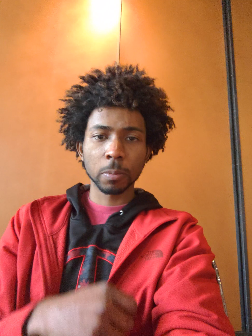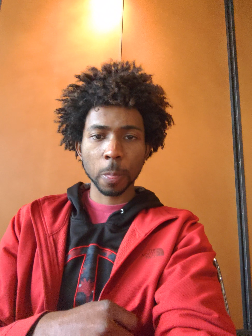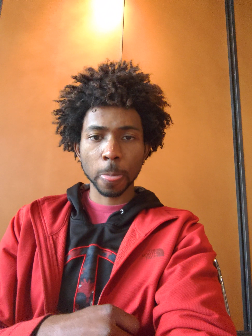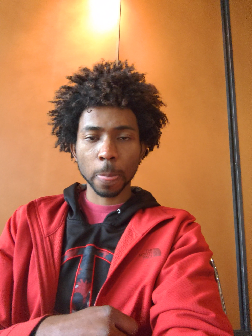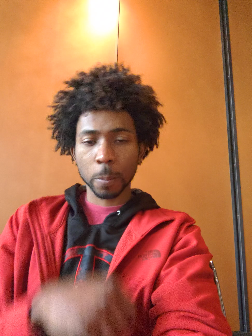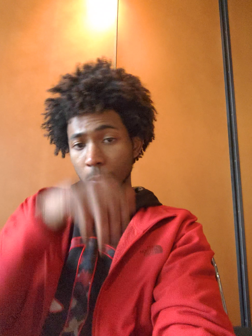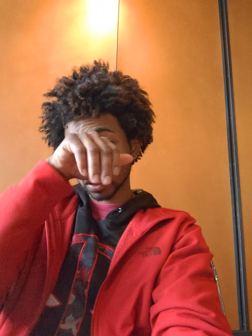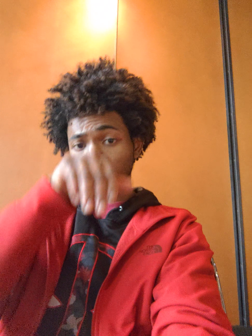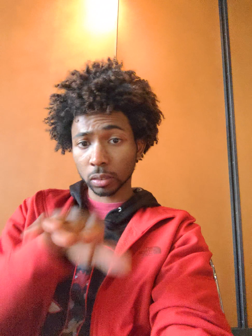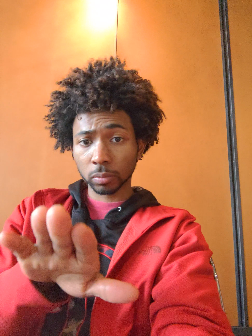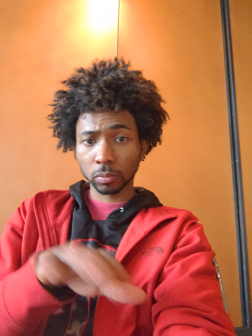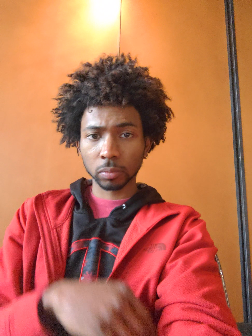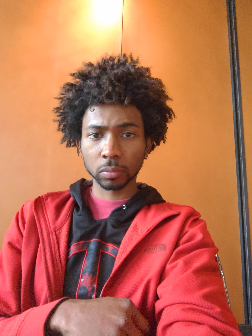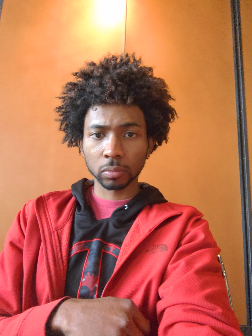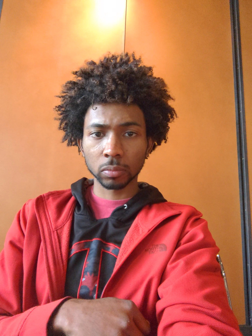elephant